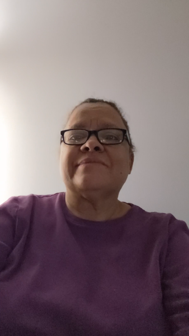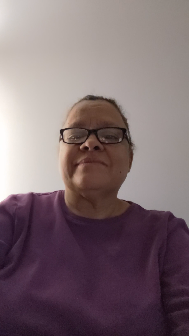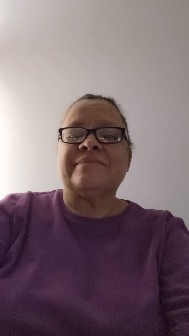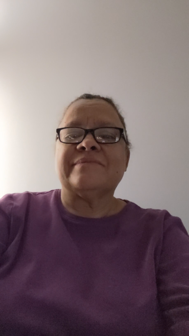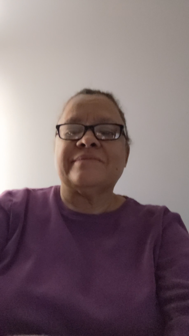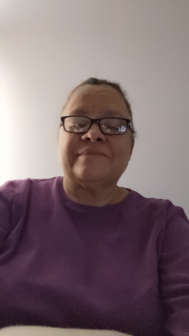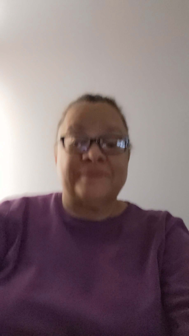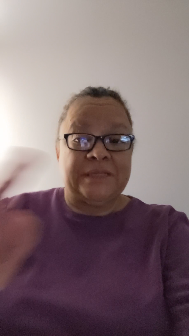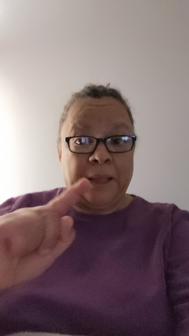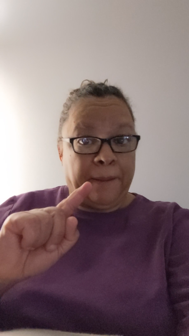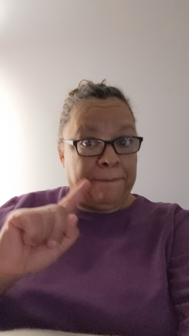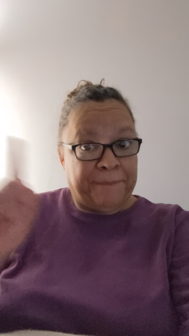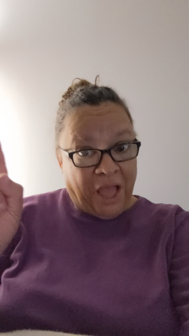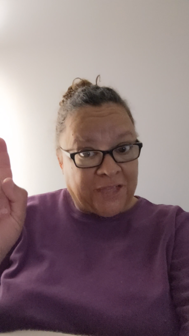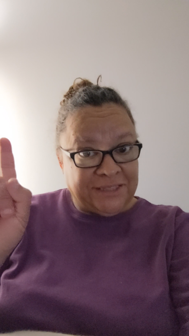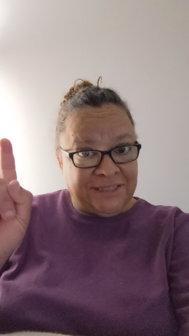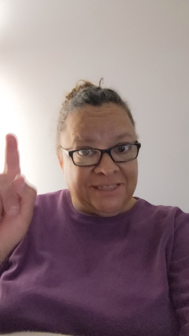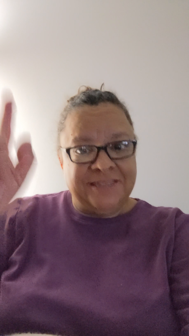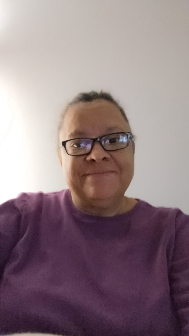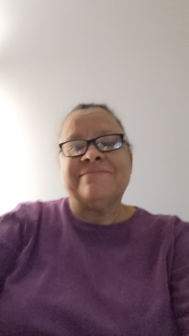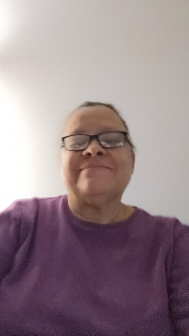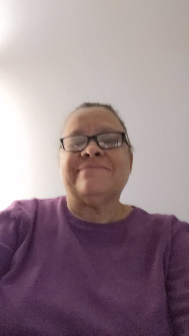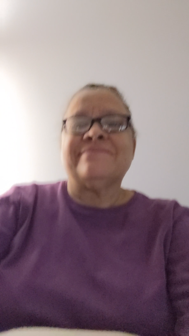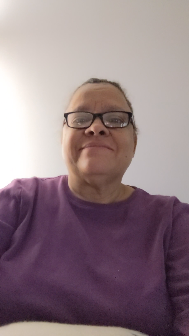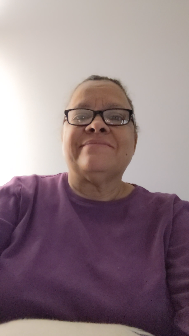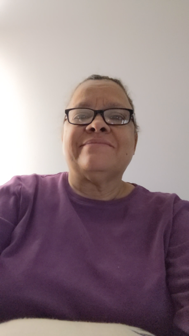but